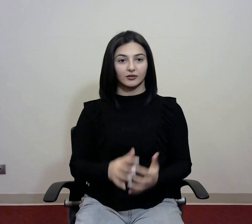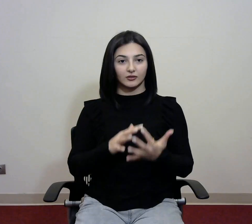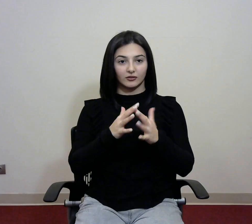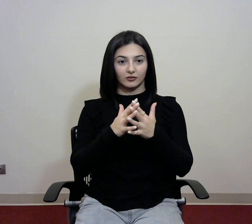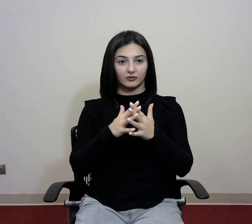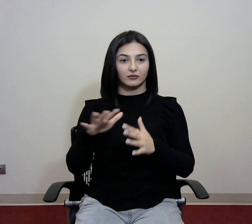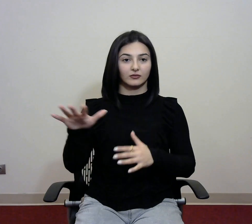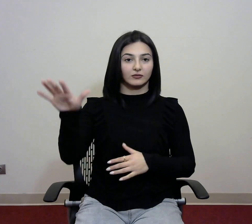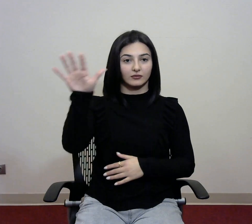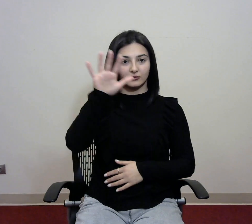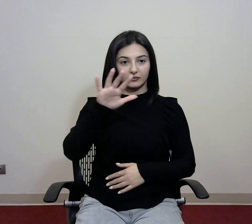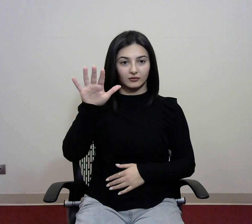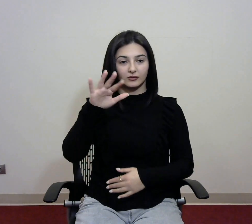rayonlarda